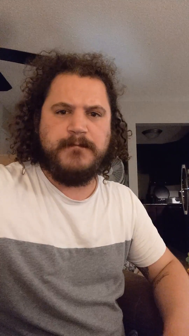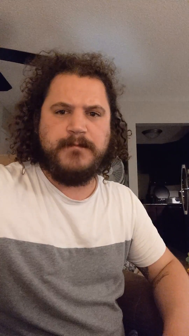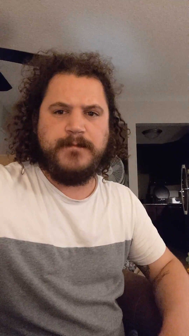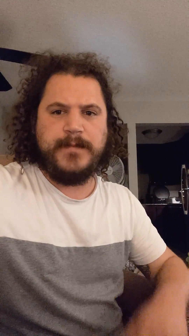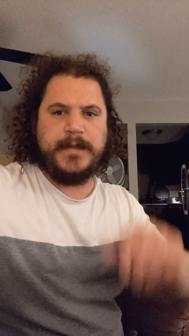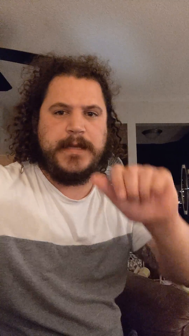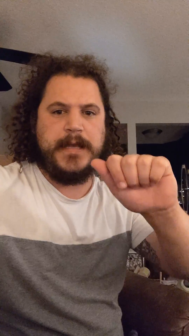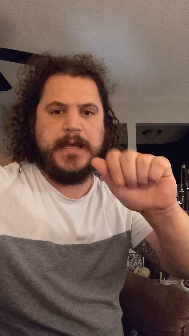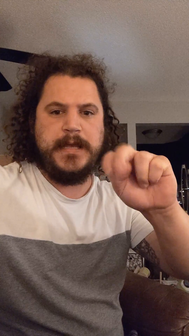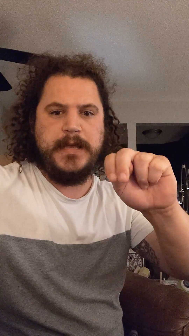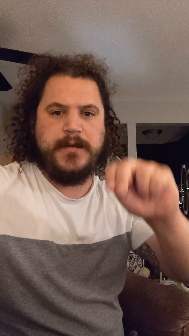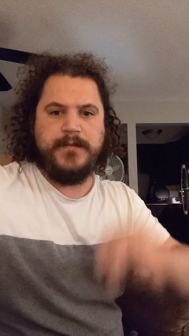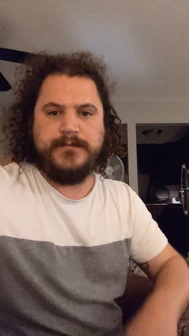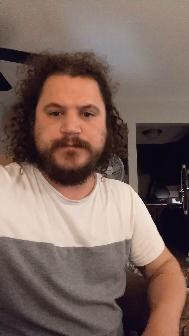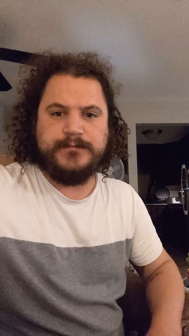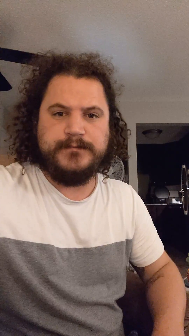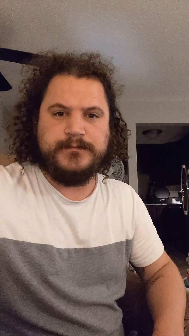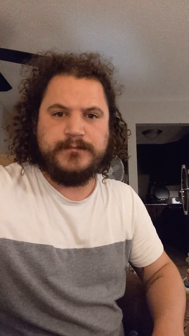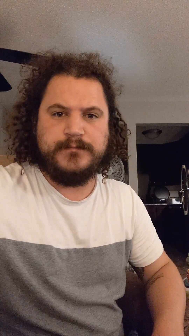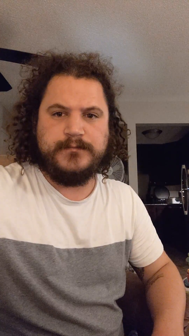an